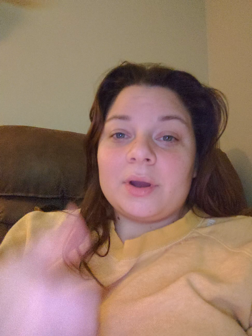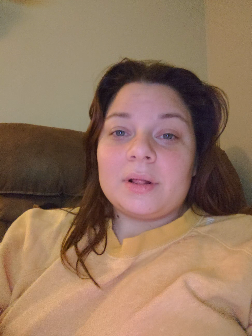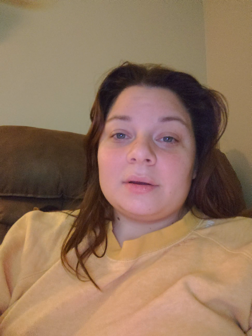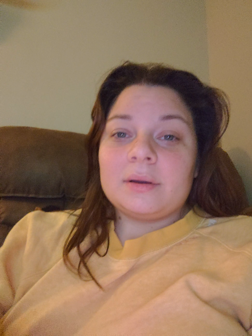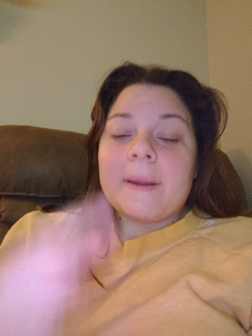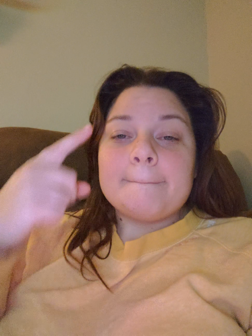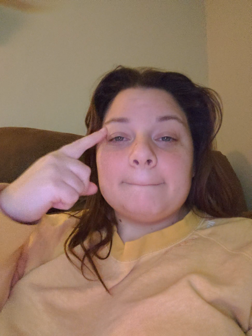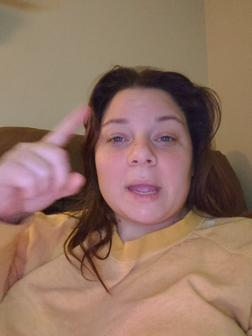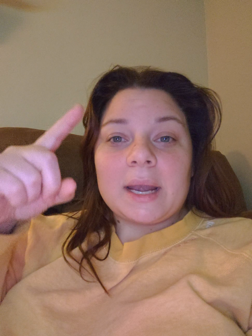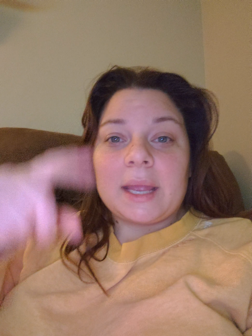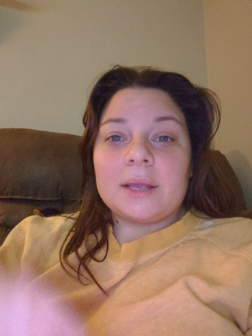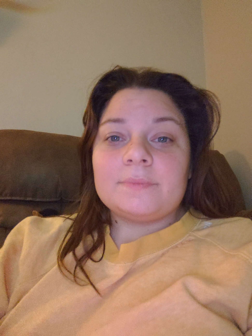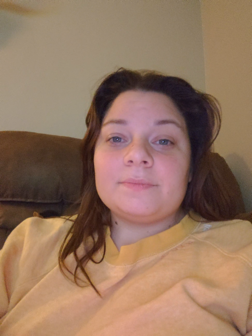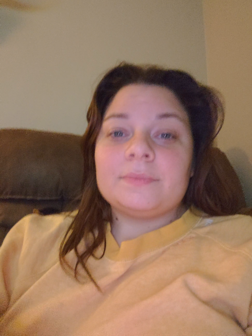penny